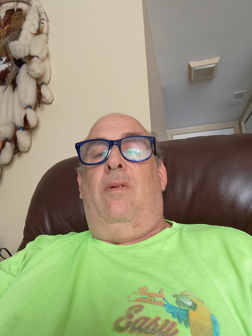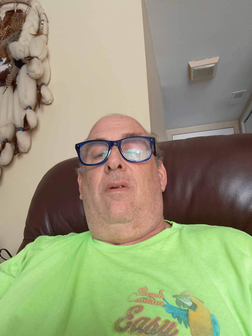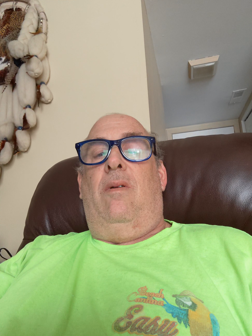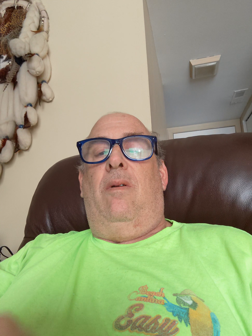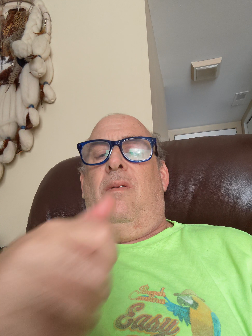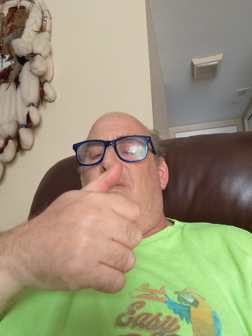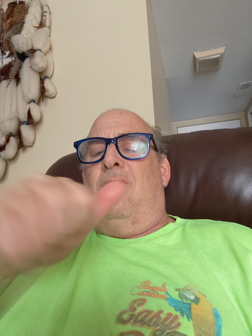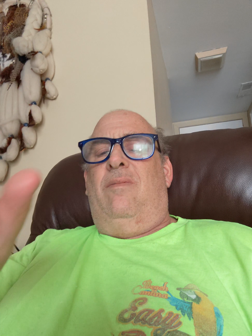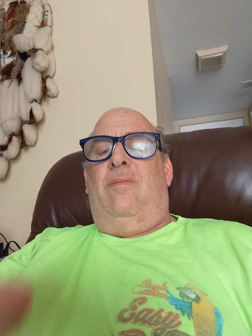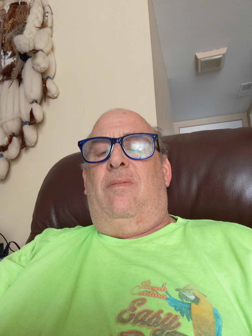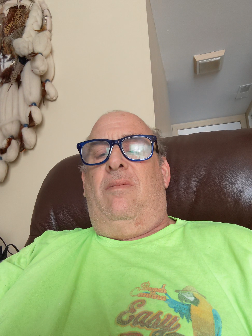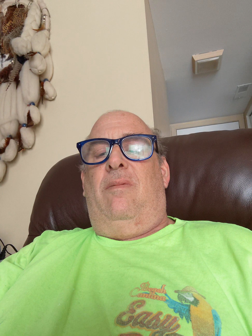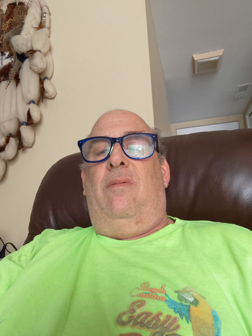any